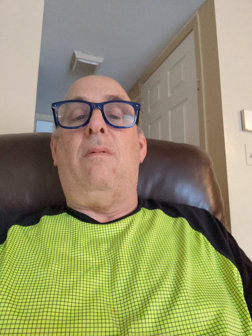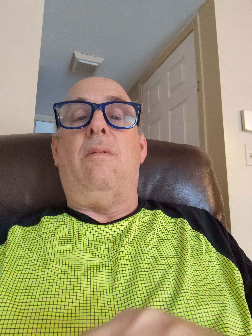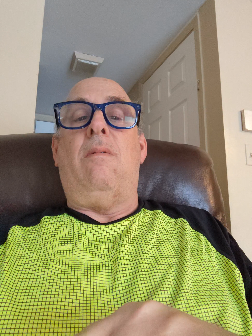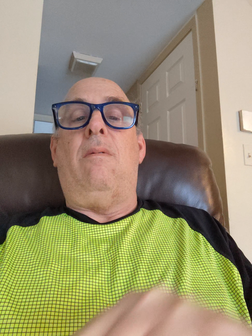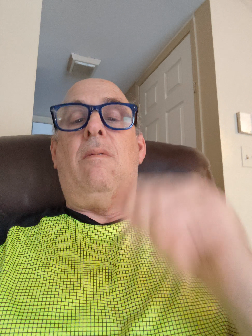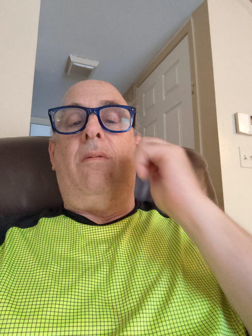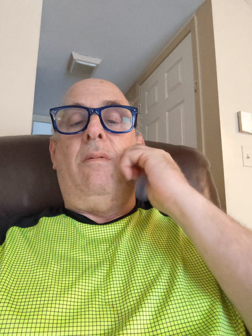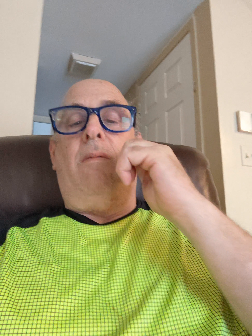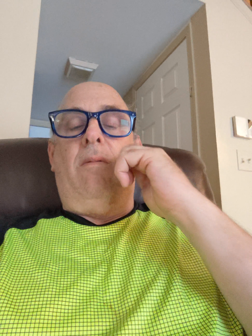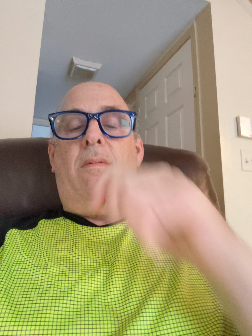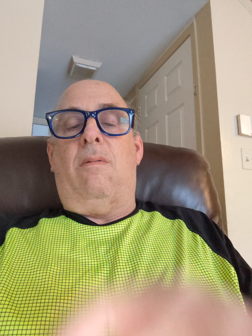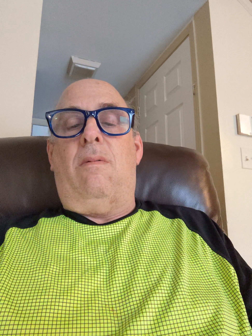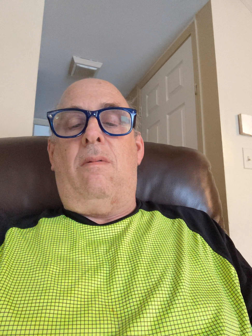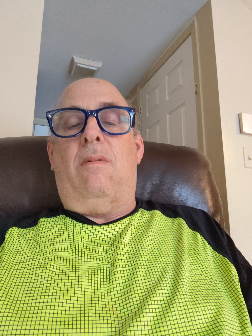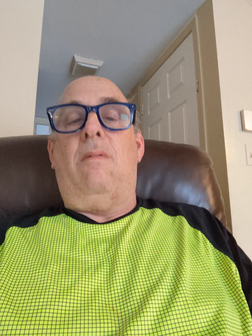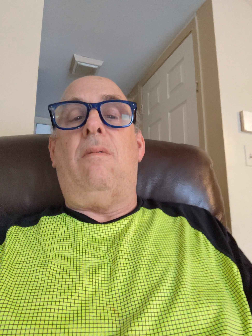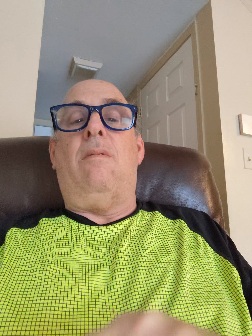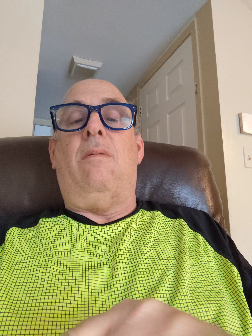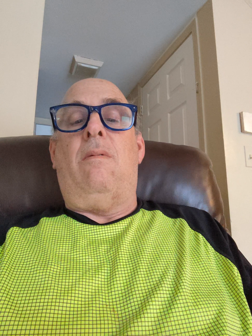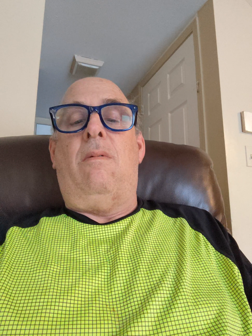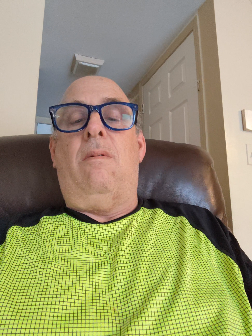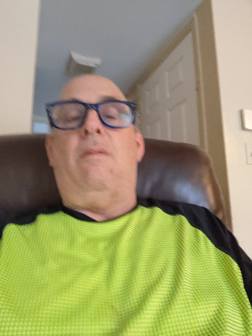every